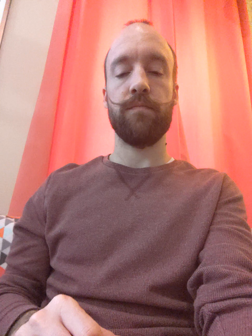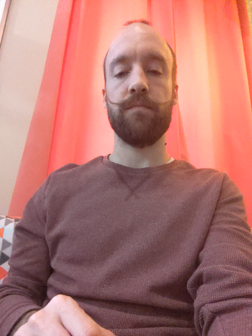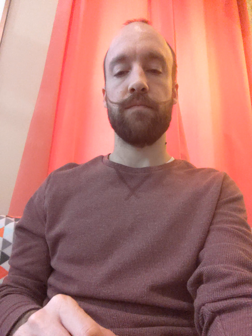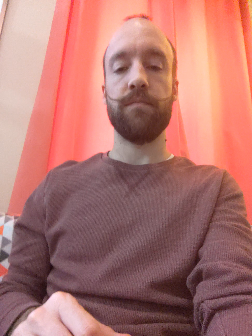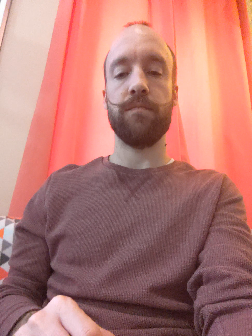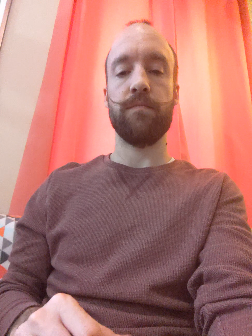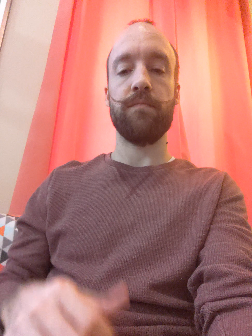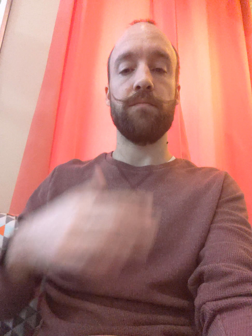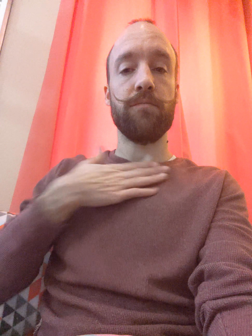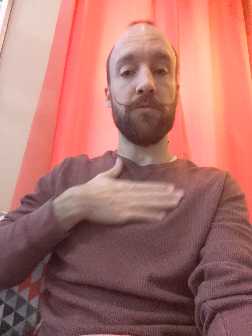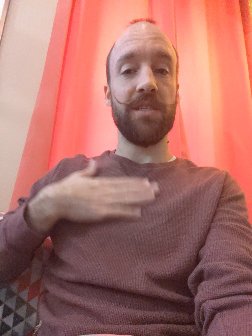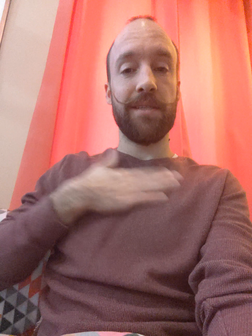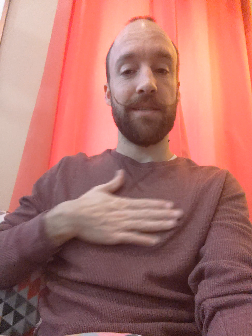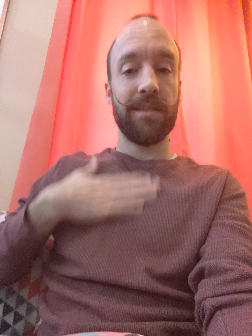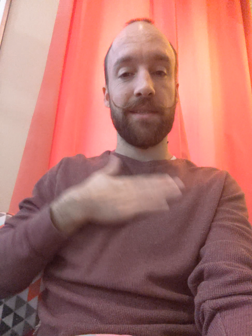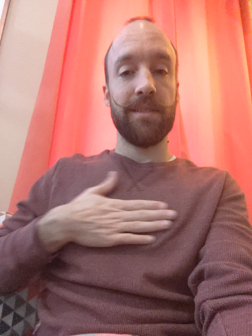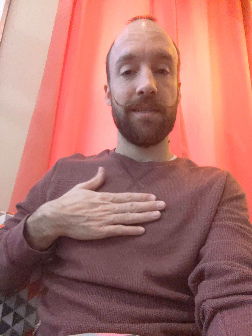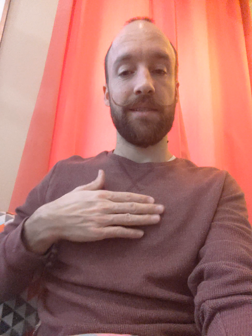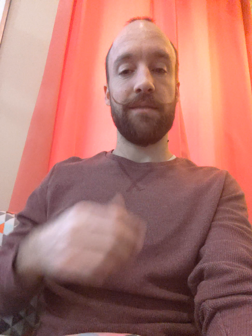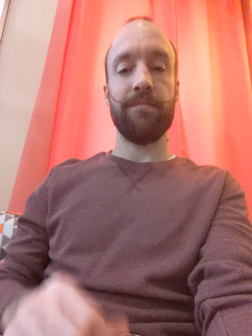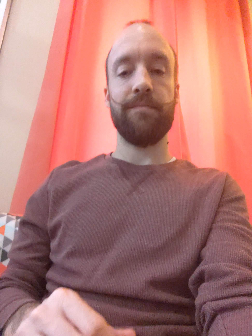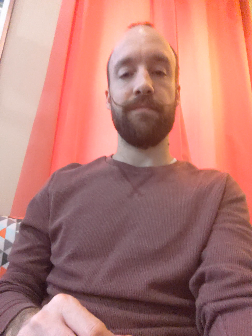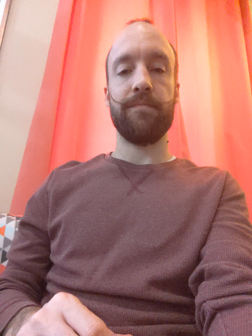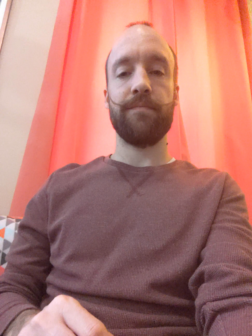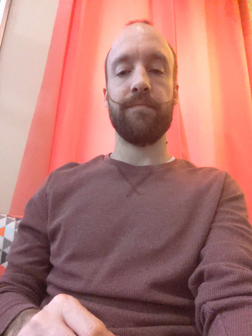please